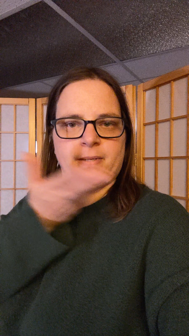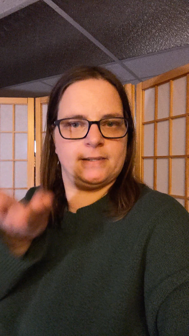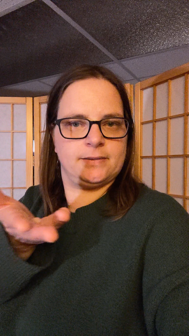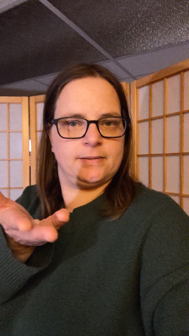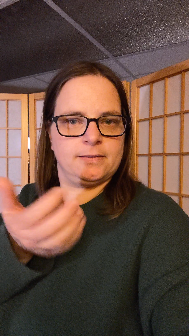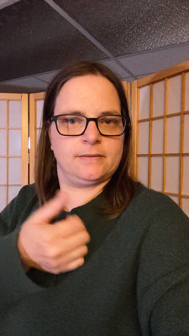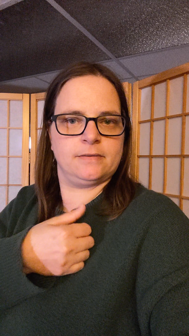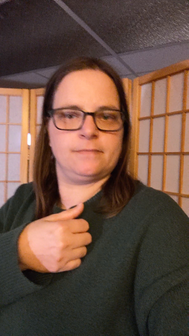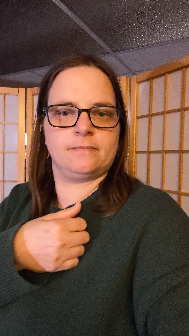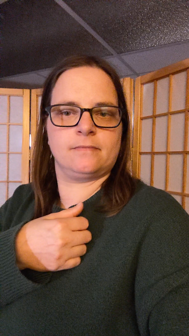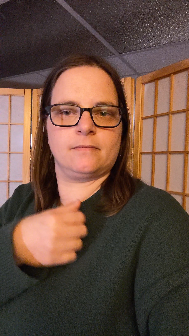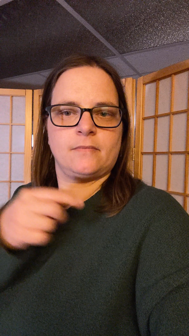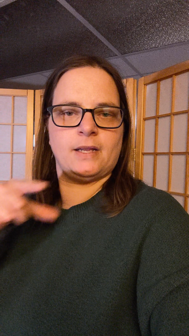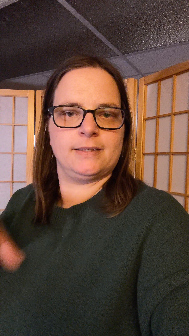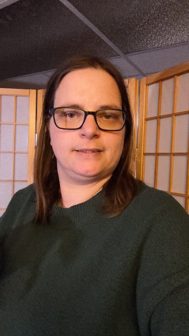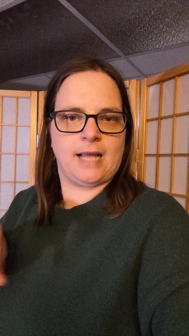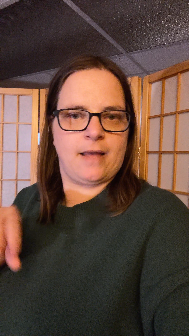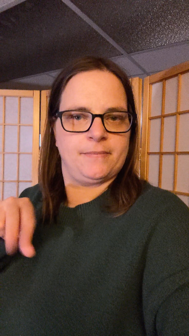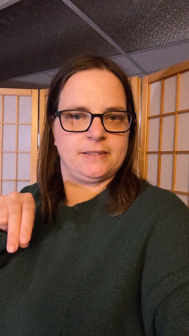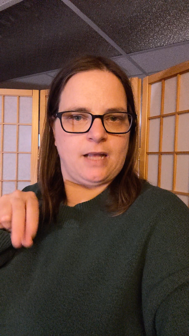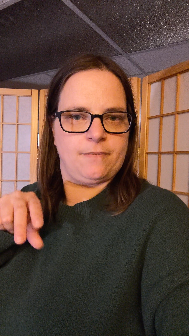diaper